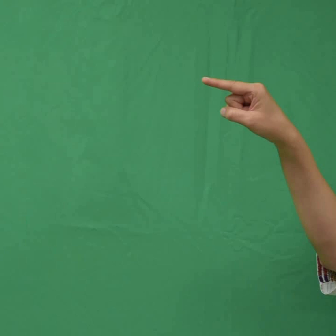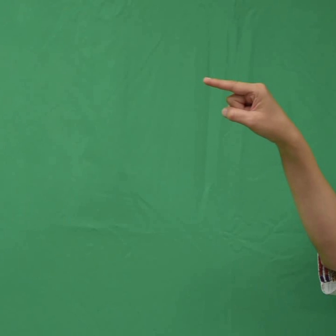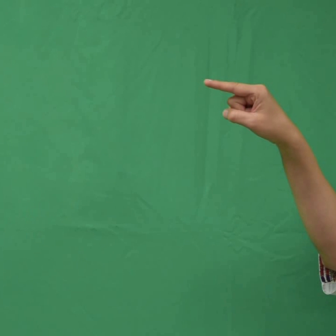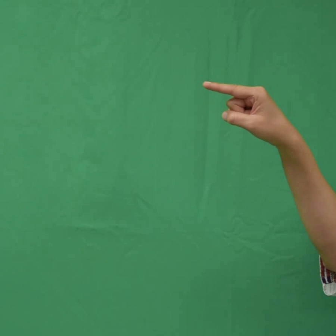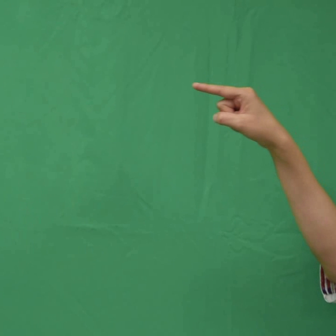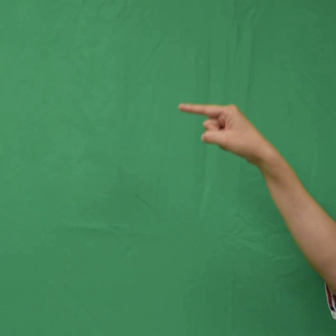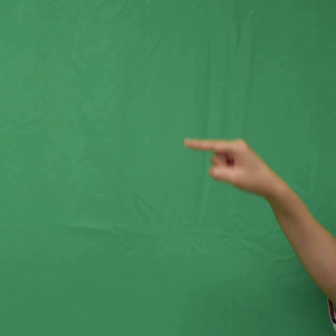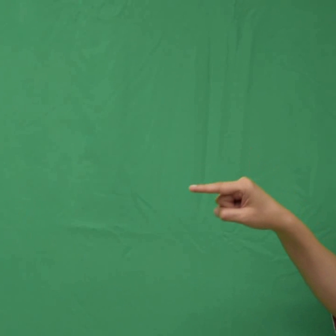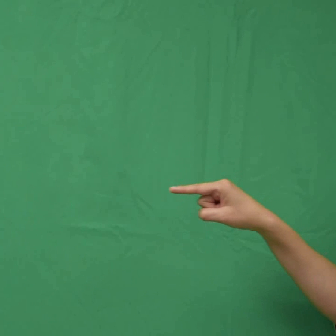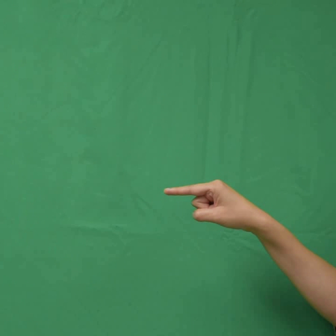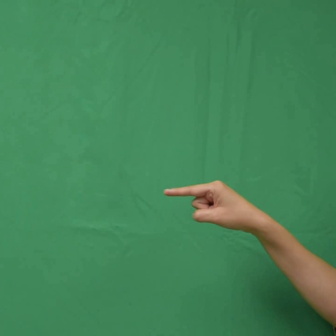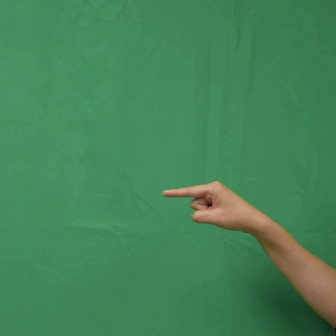Z